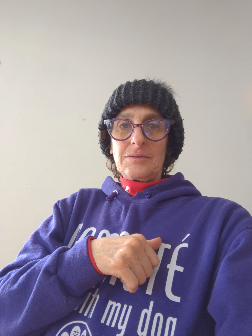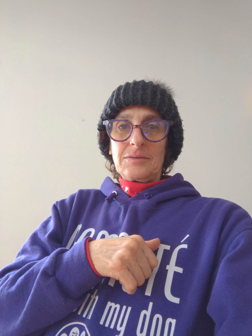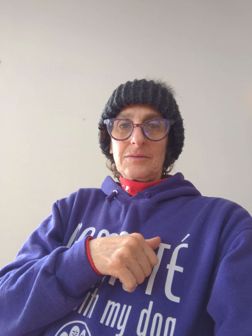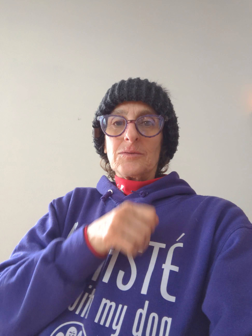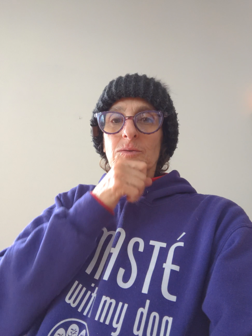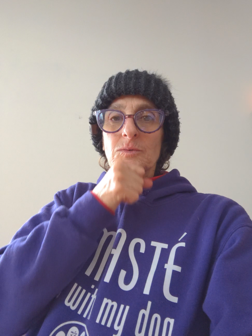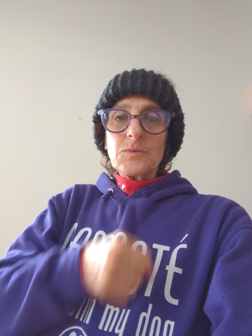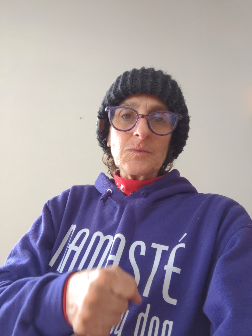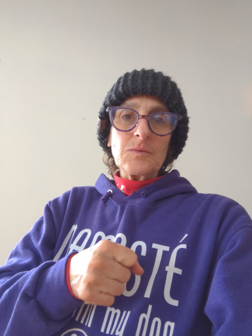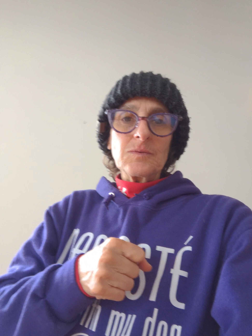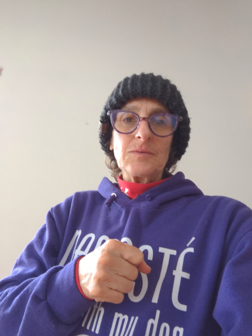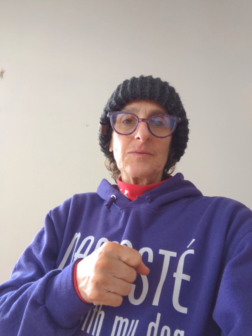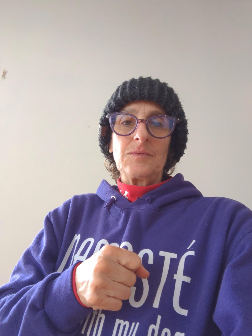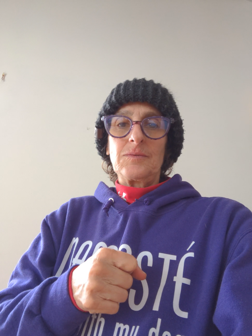old